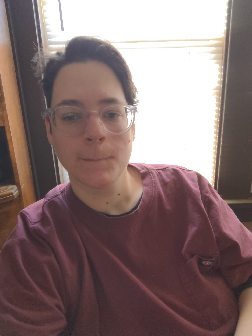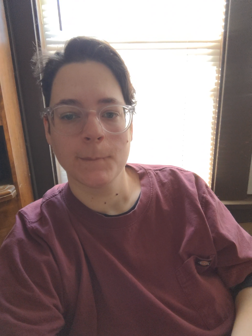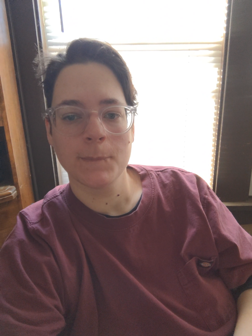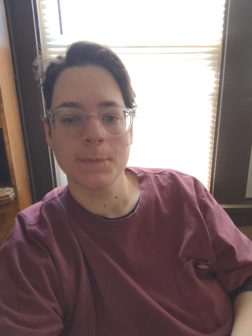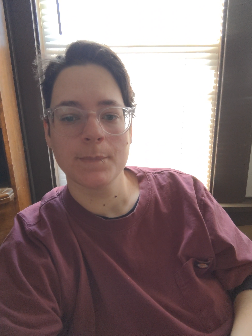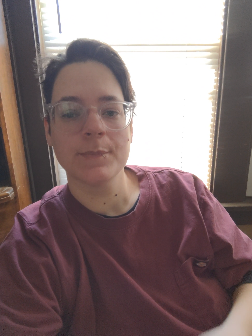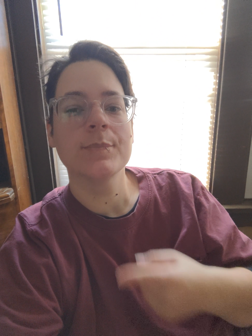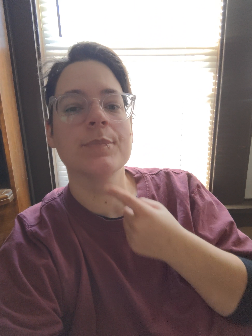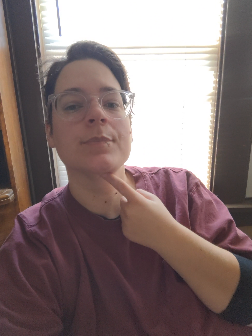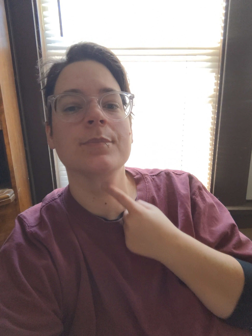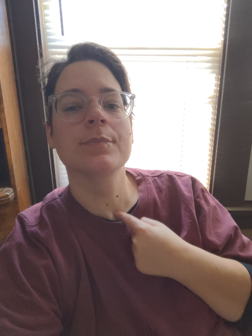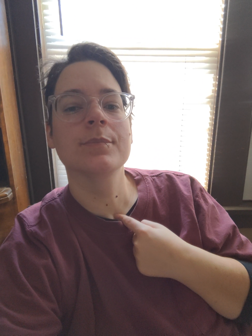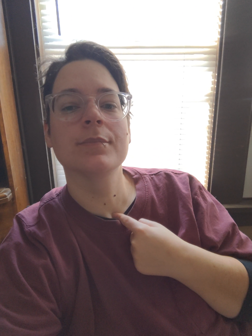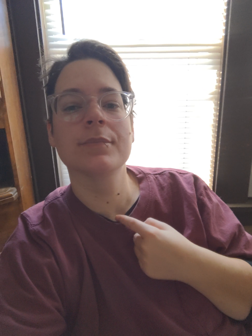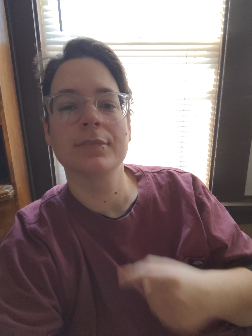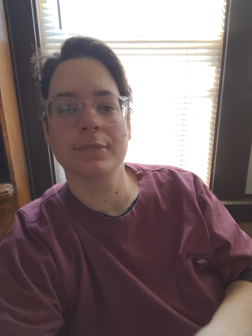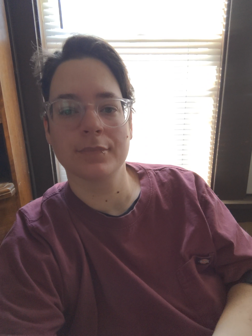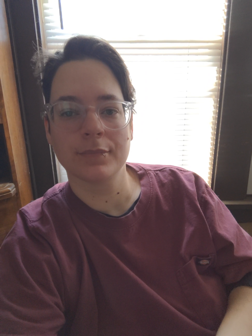thirsty